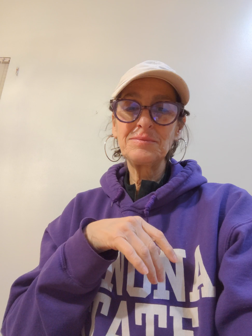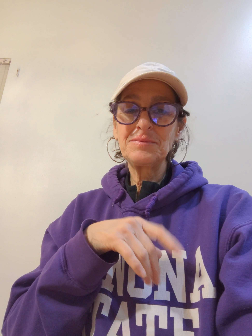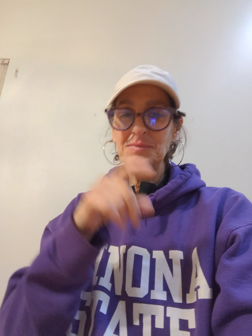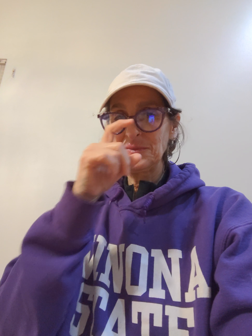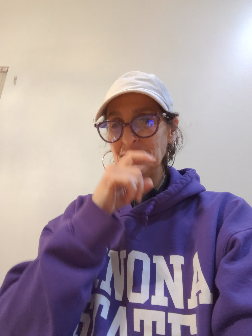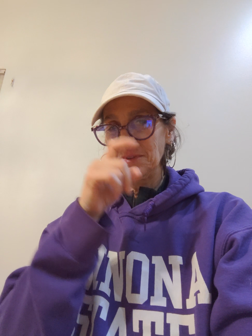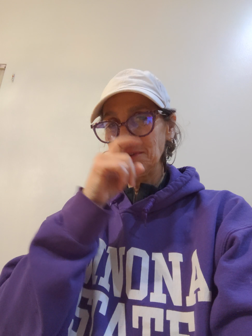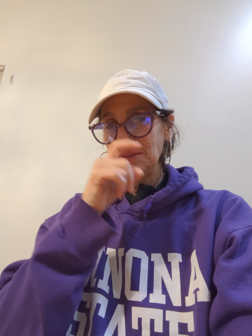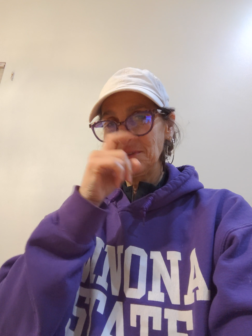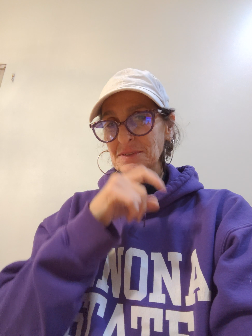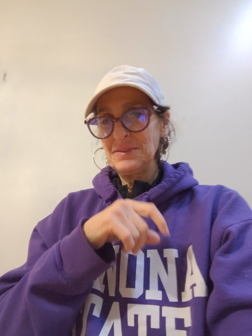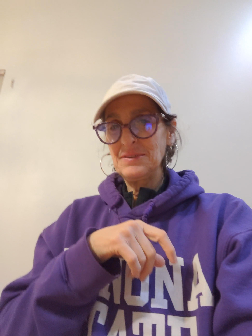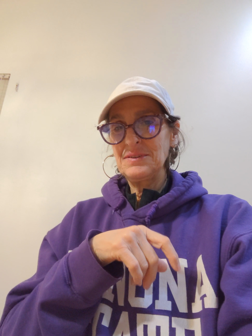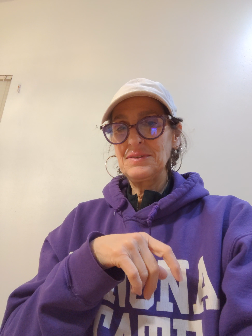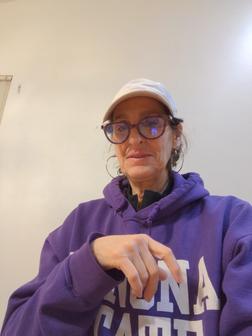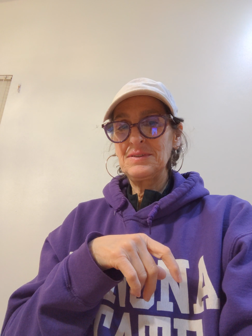doll